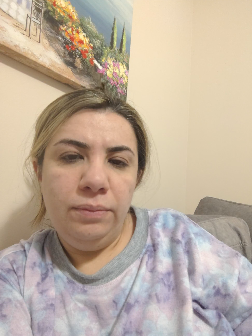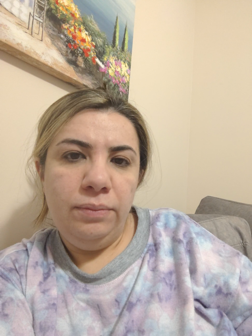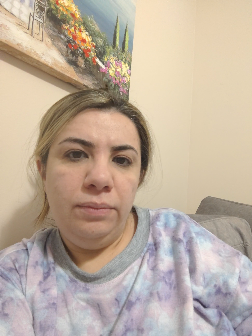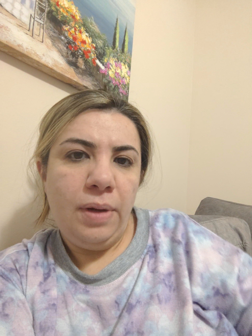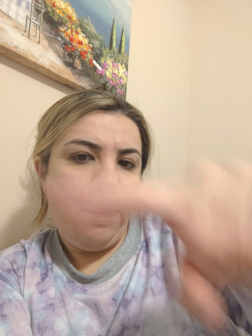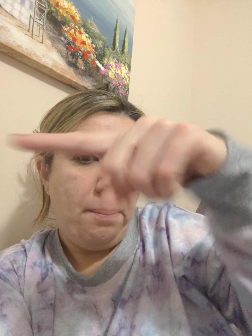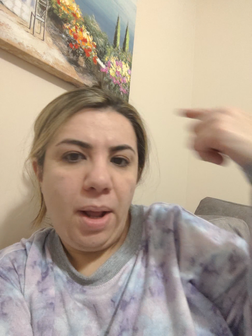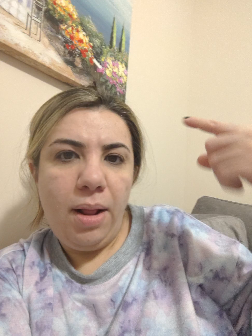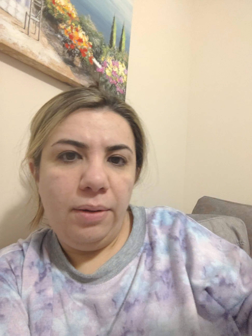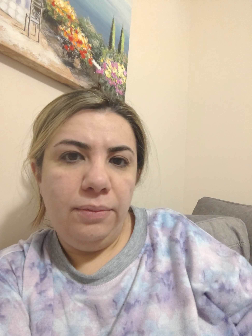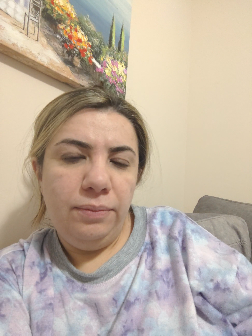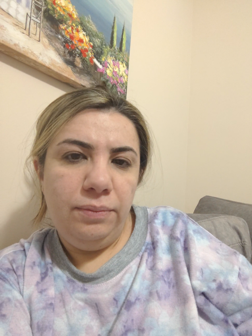black